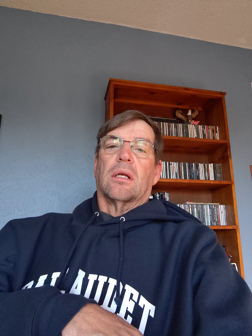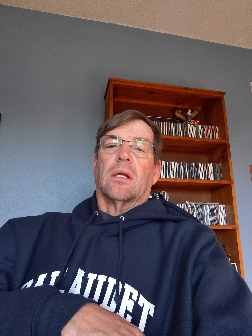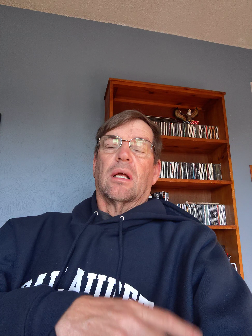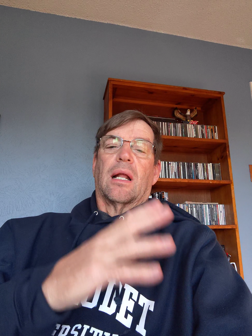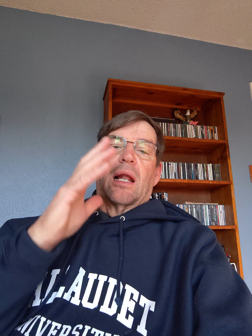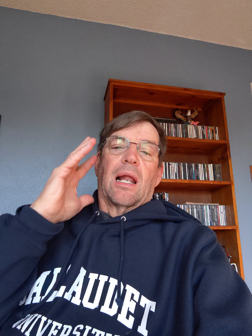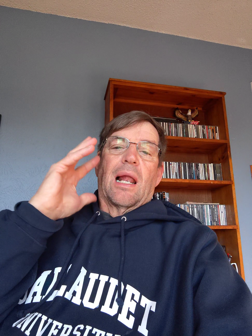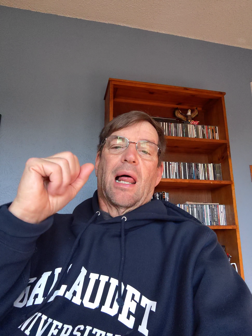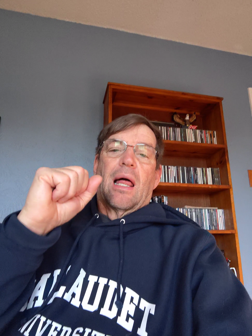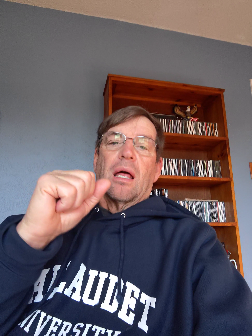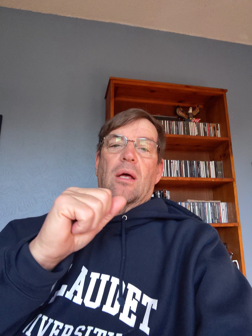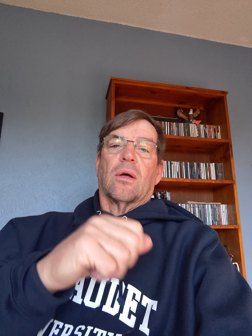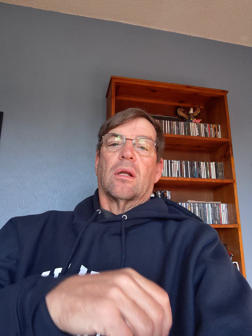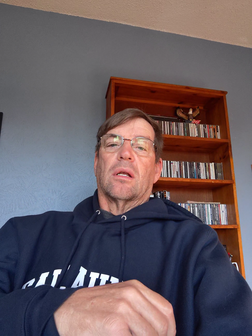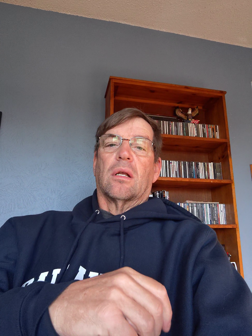loud